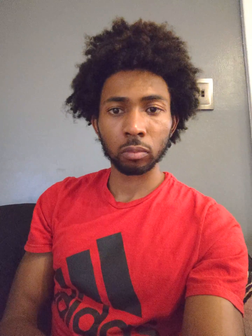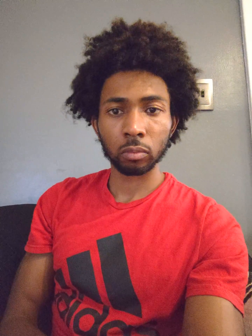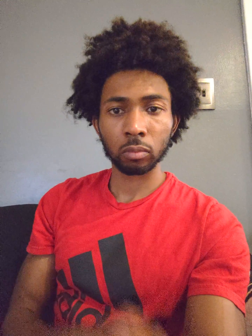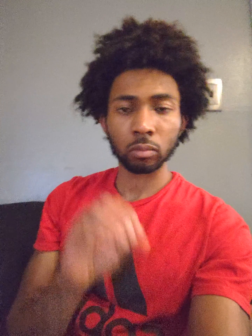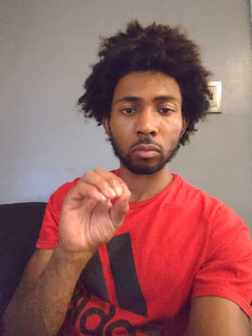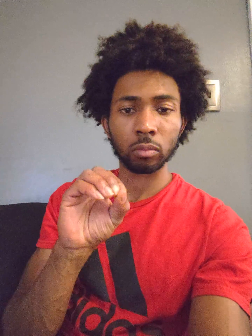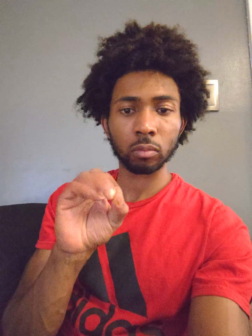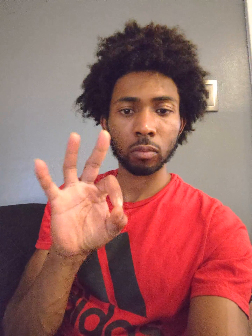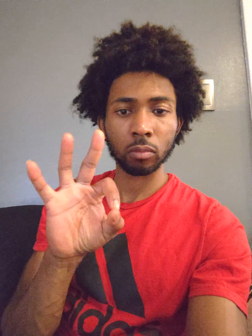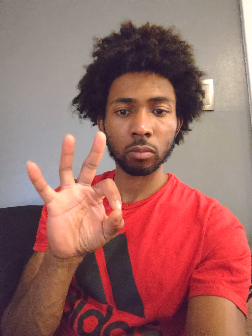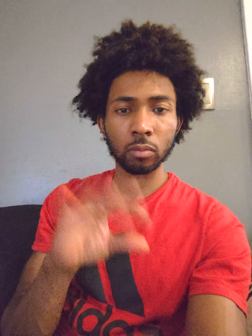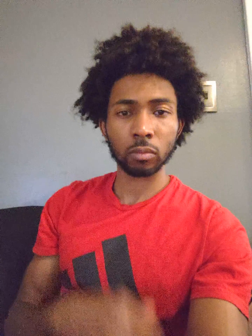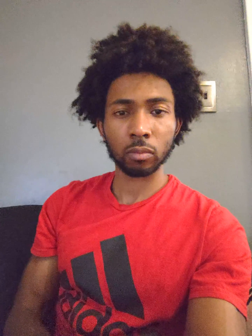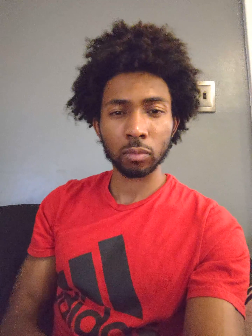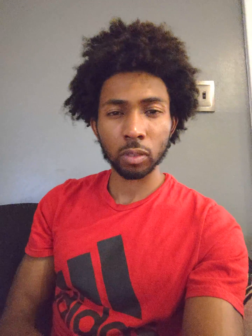of